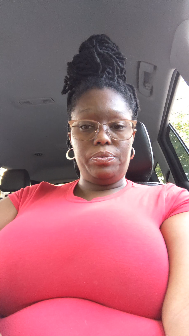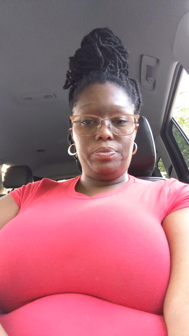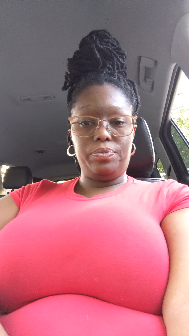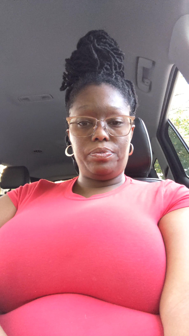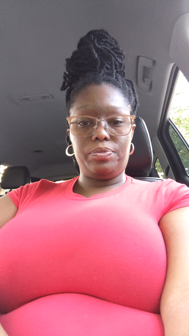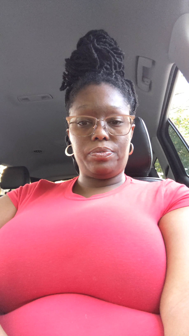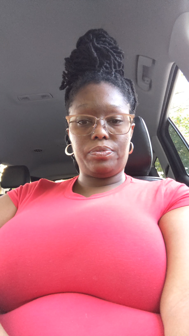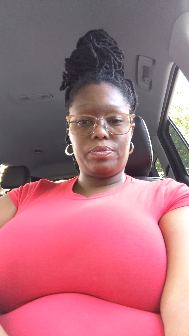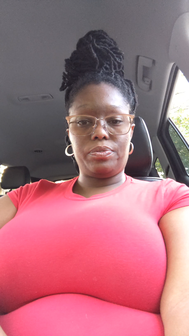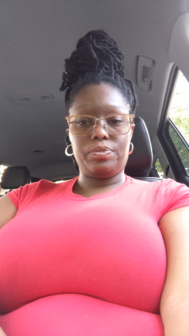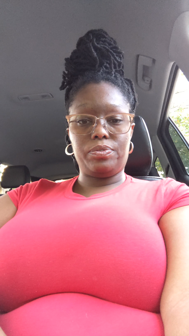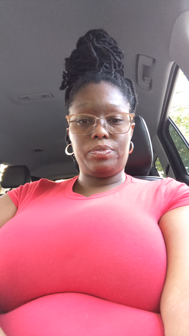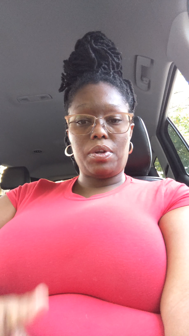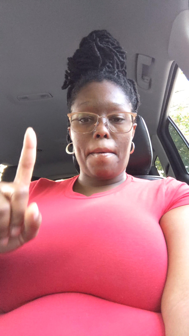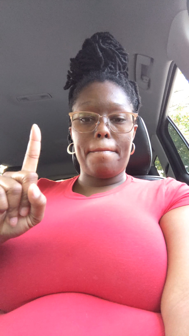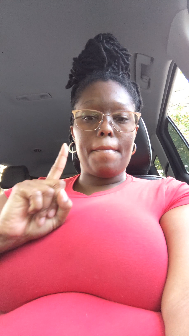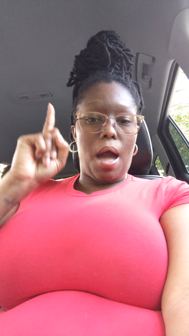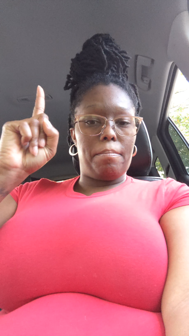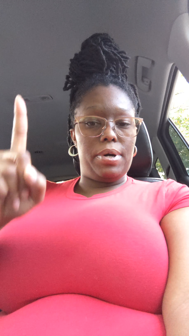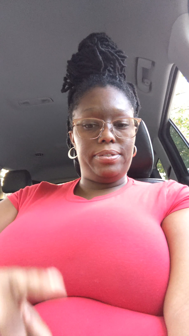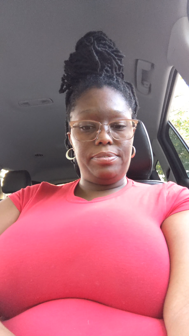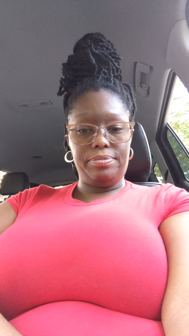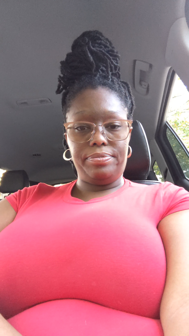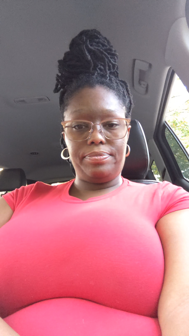bump